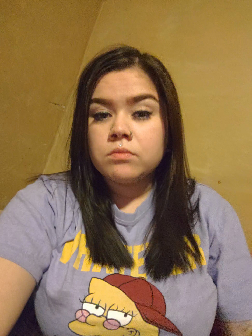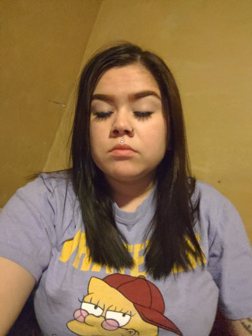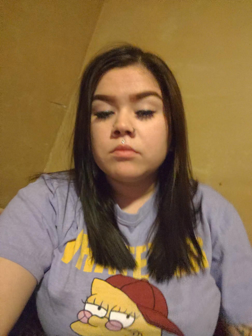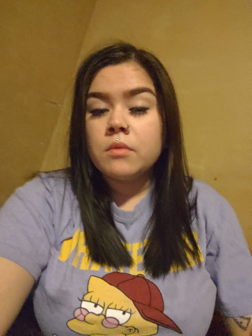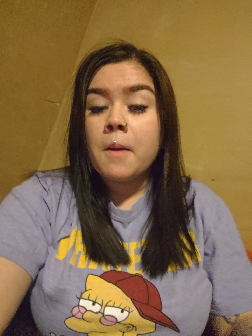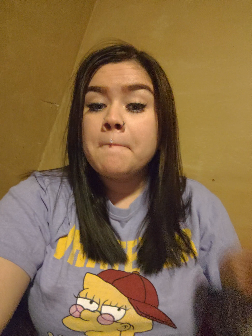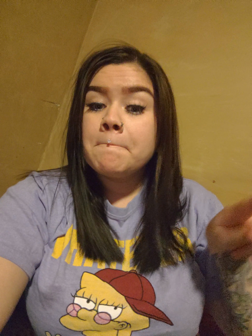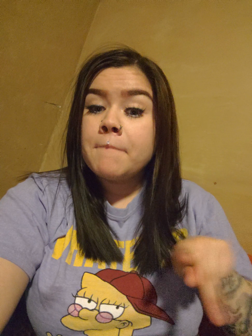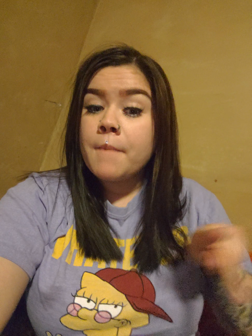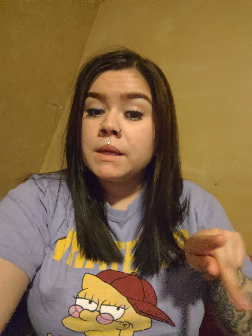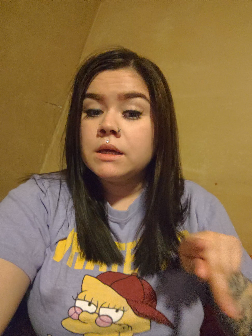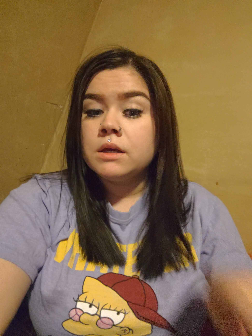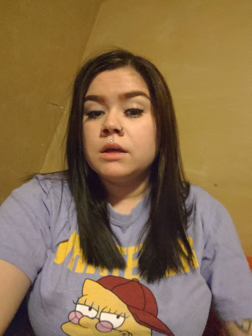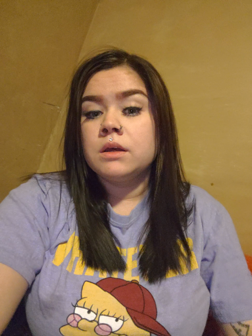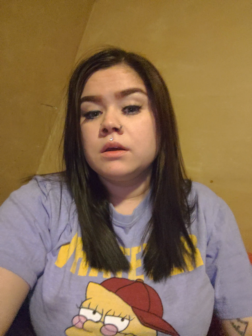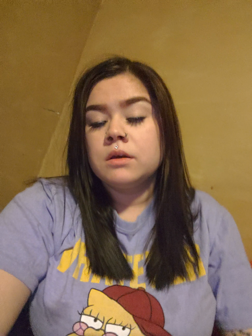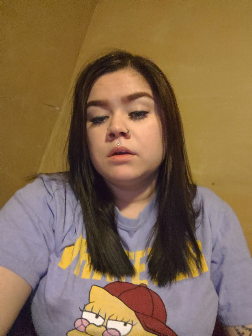puppy